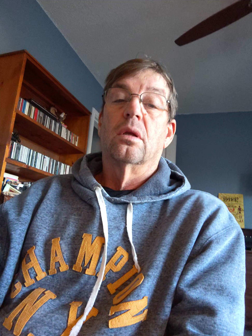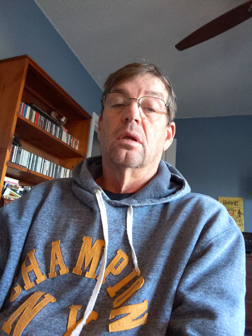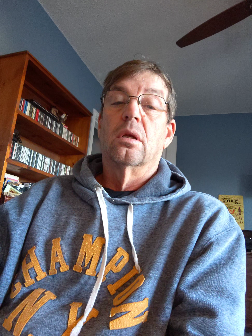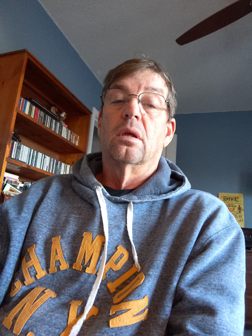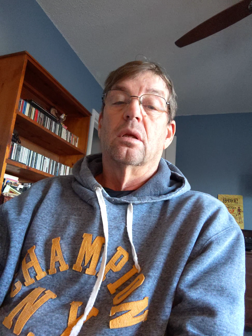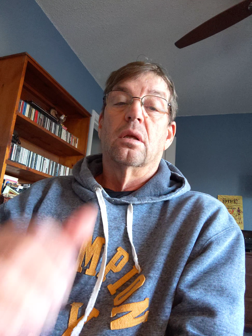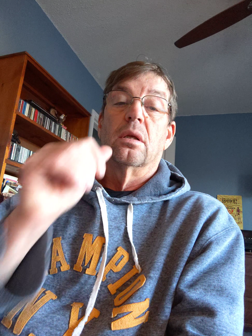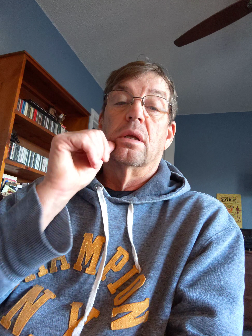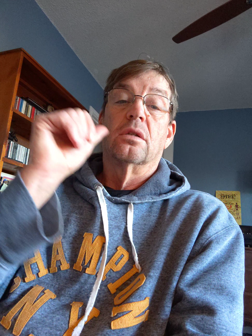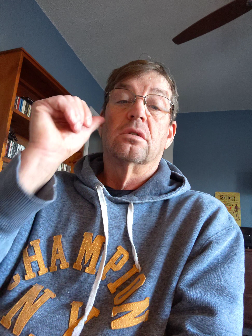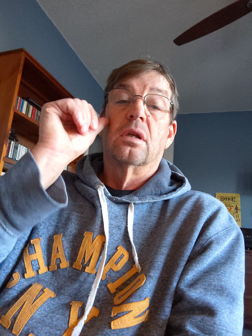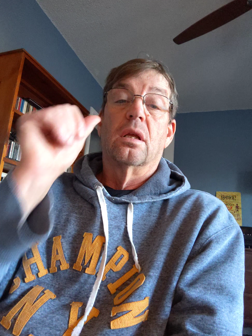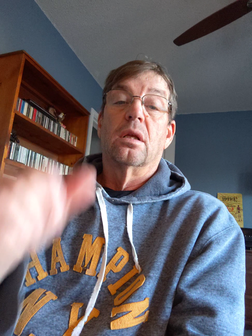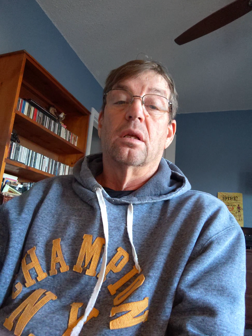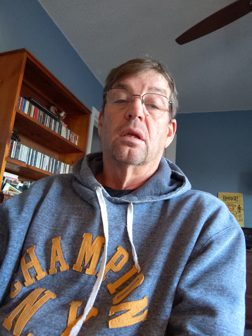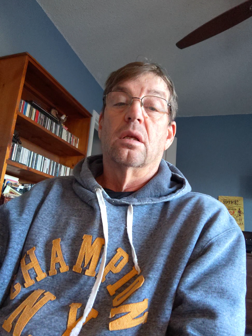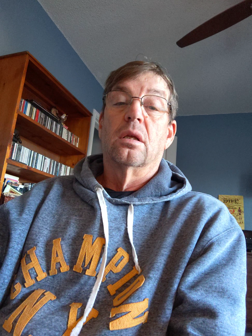yesterday